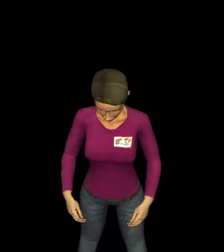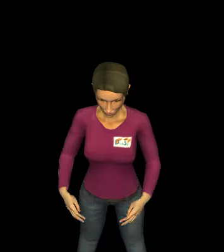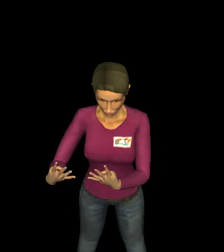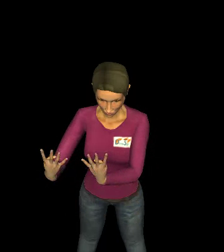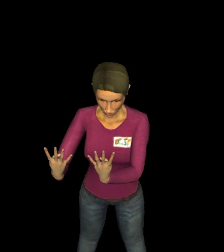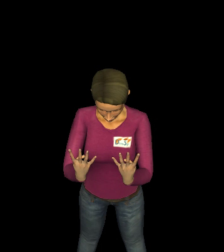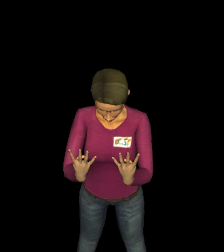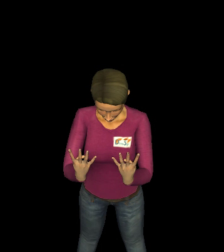عيد ميلاد